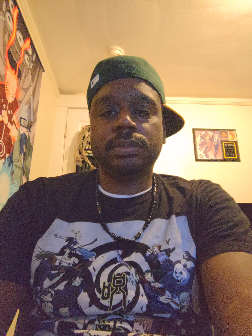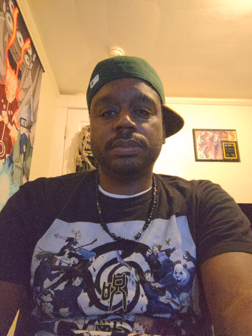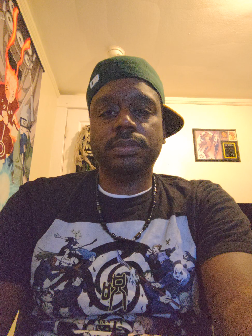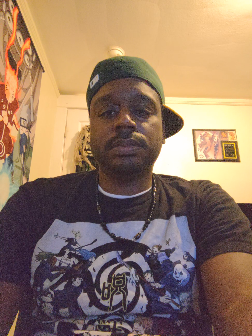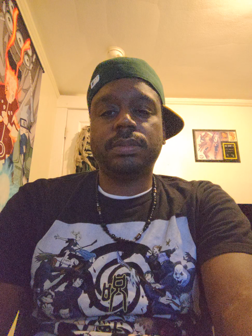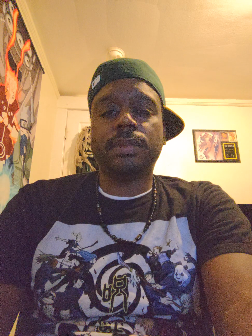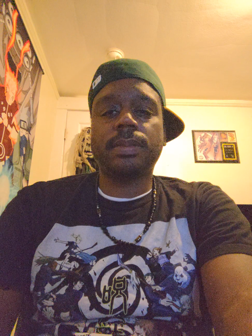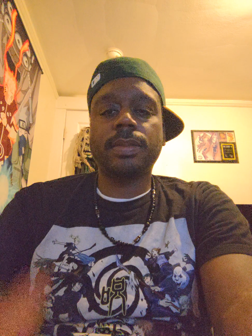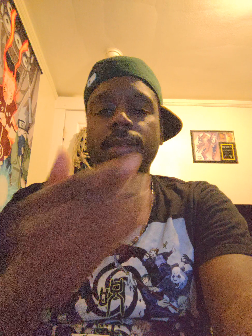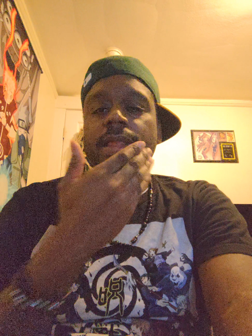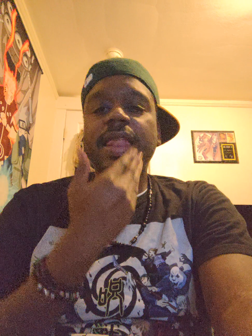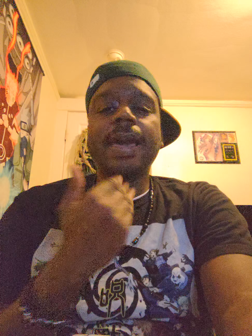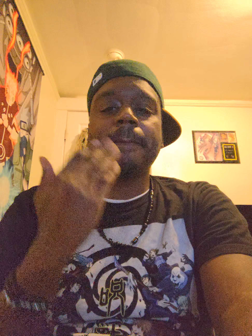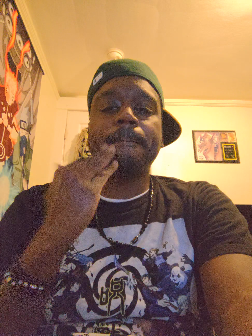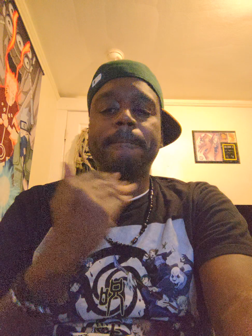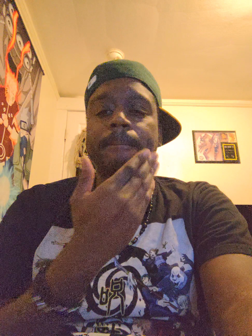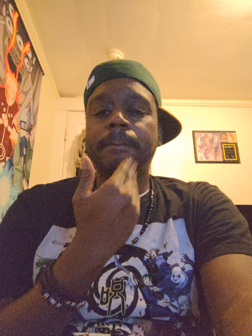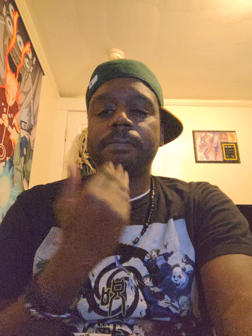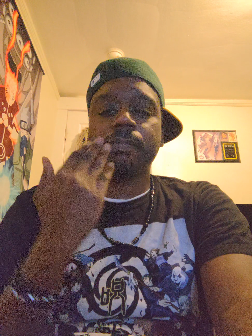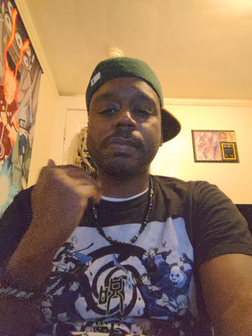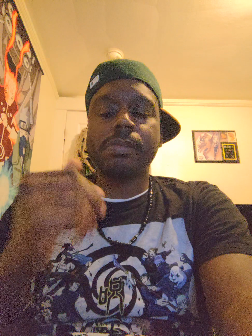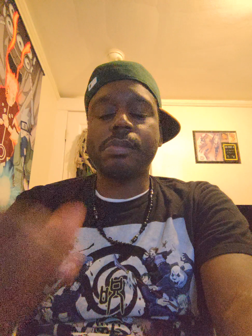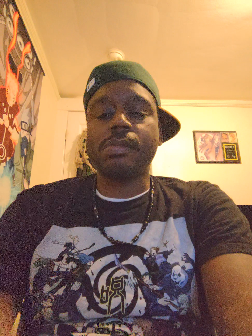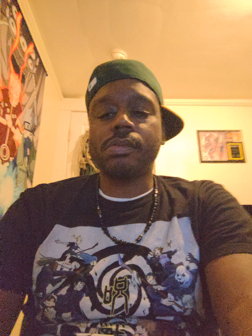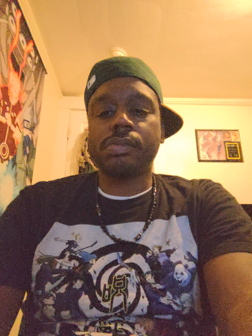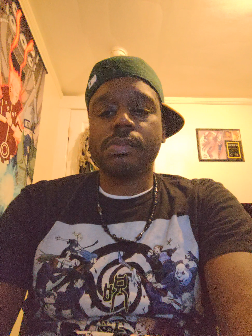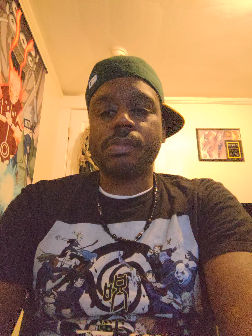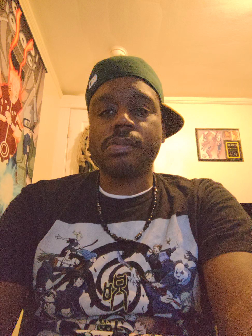napkin